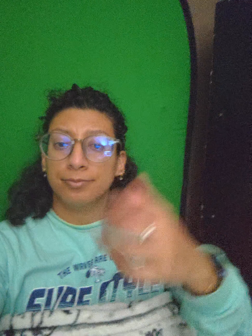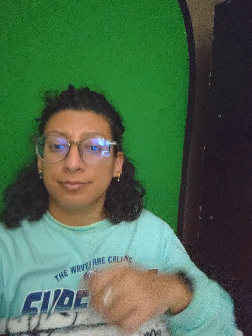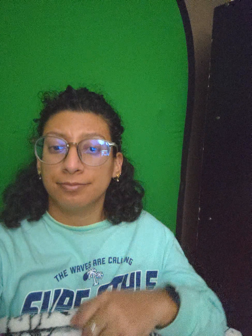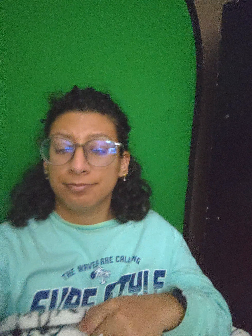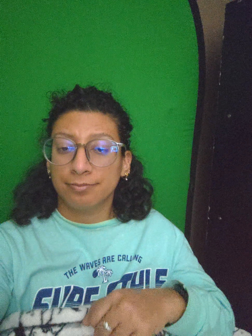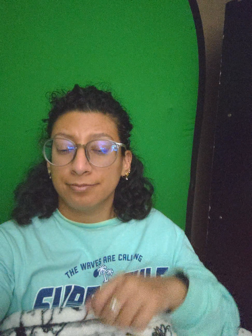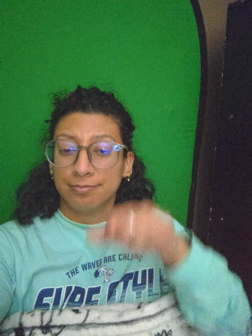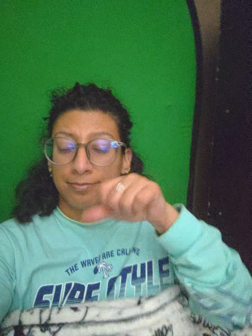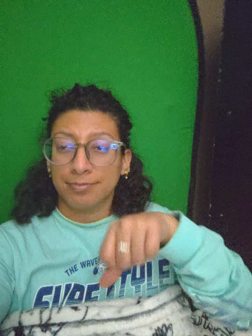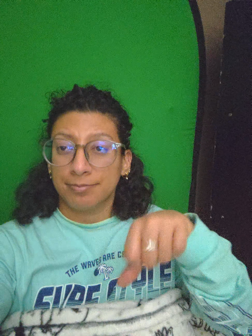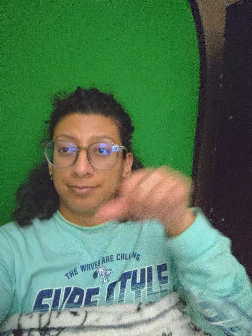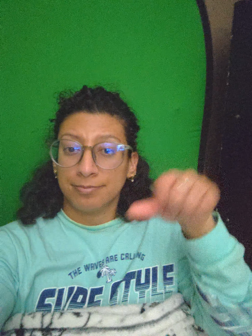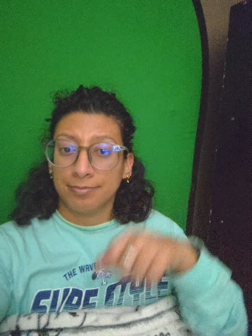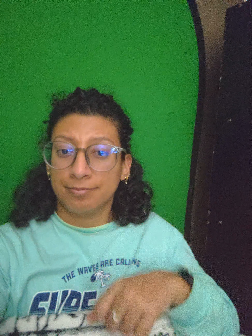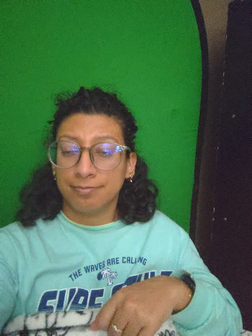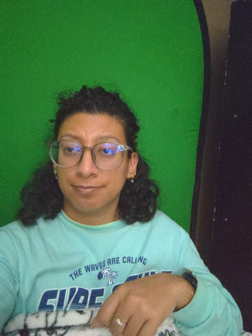puzzle